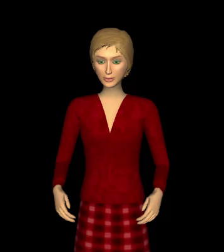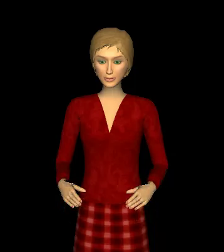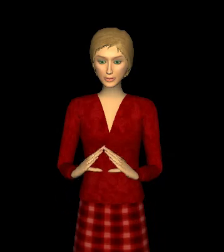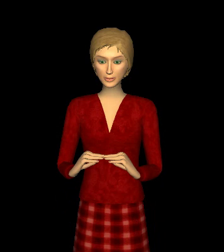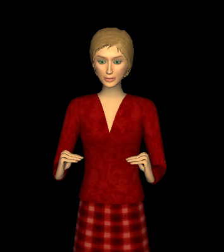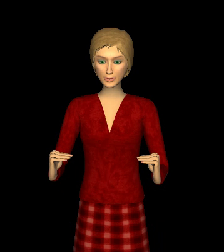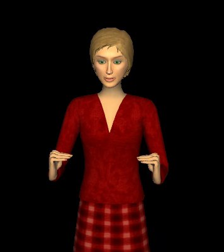هادئ